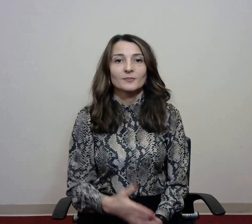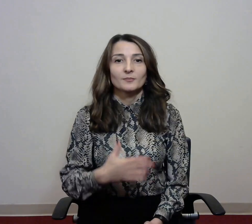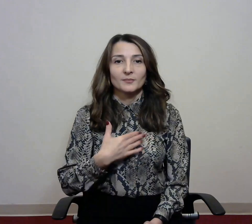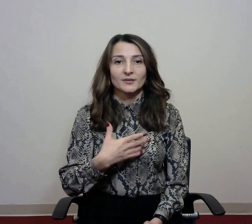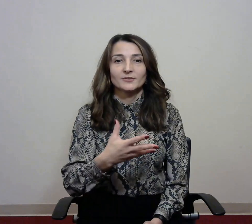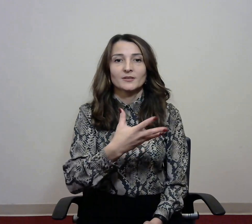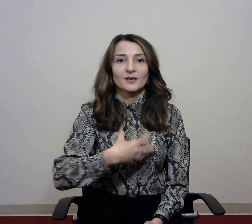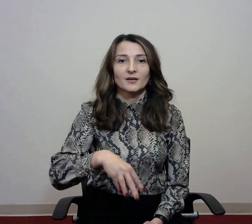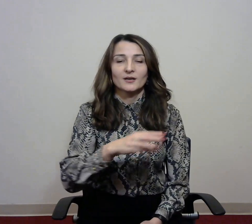biz